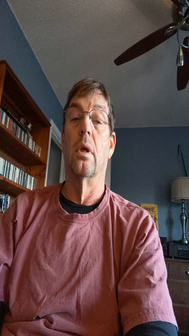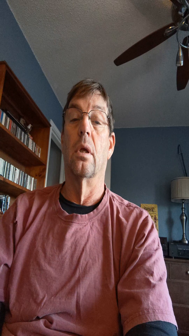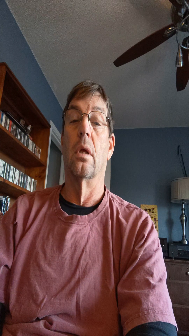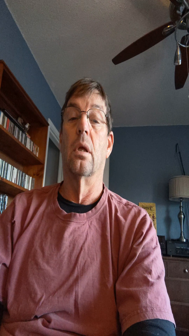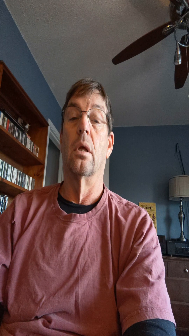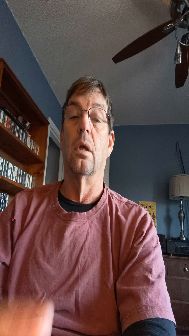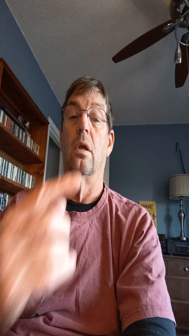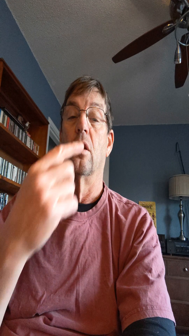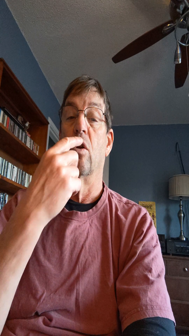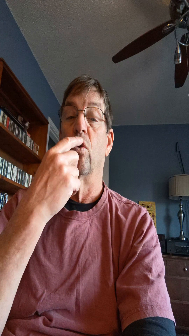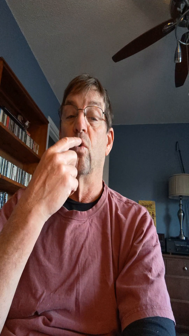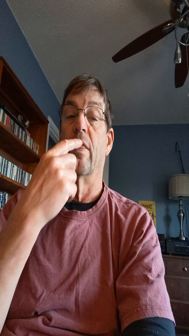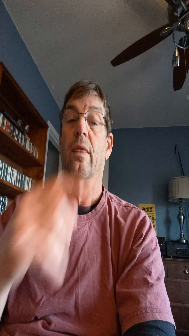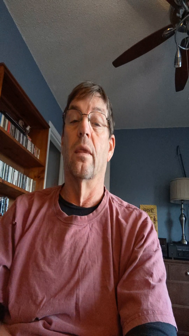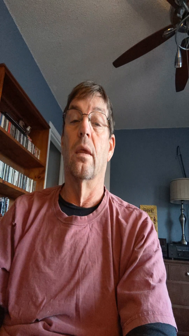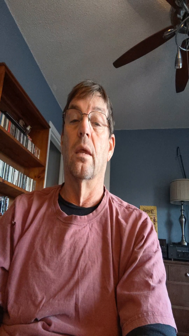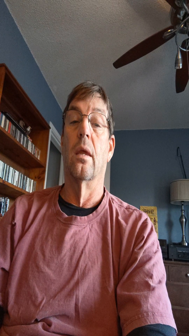tooth